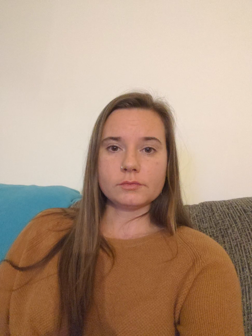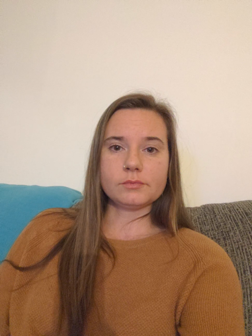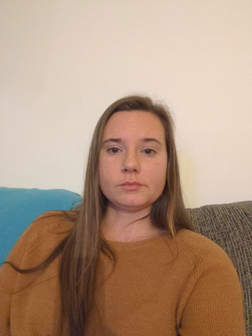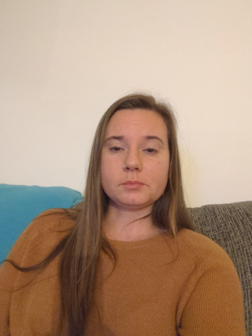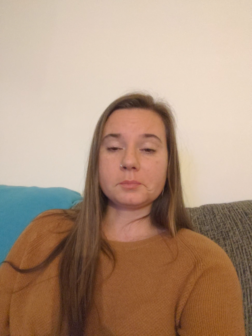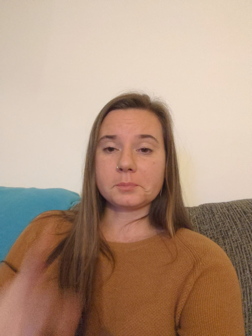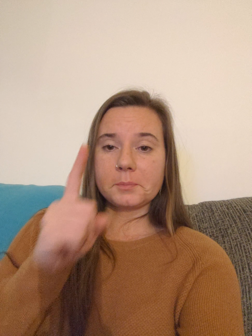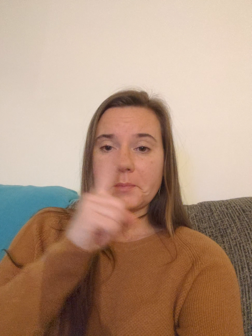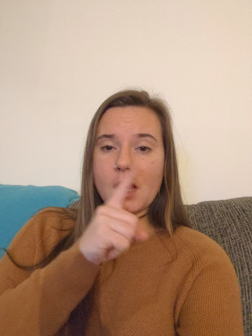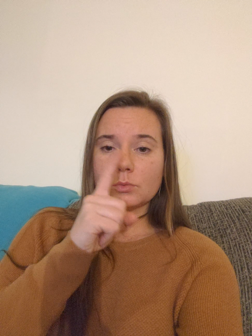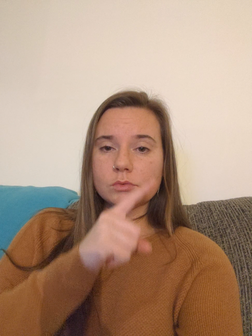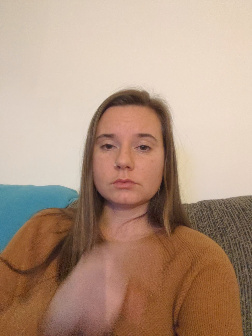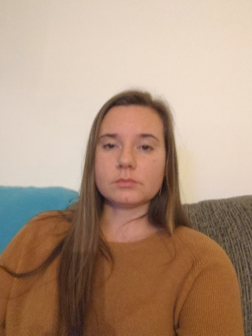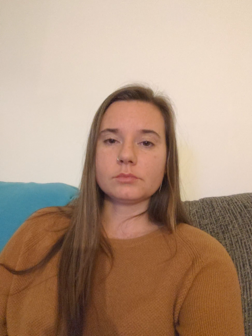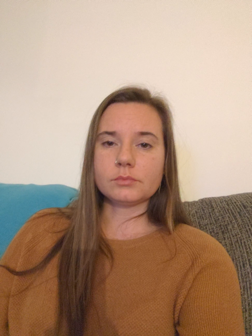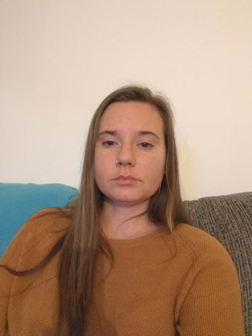mouse